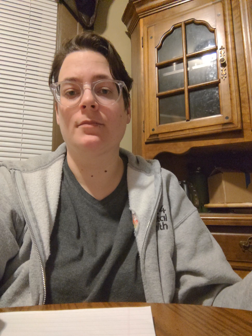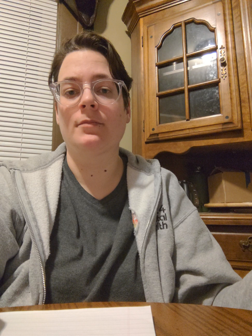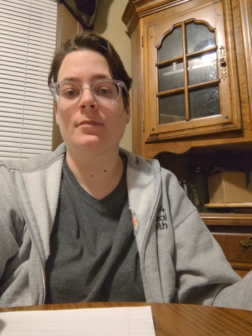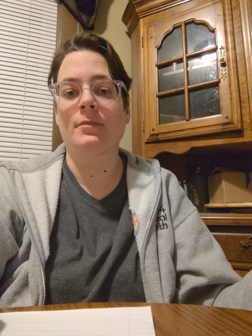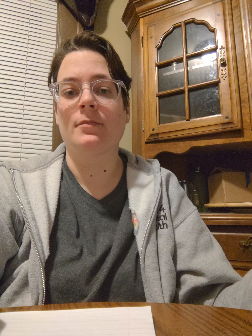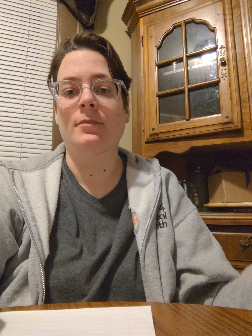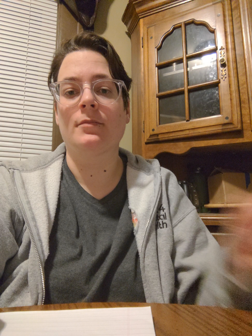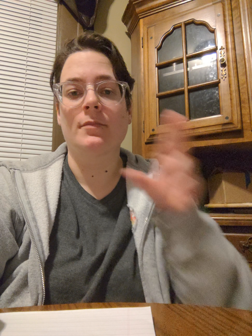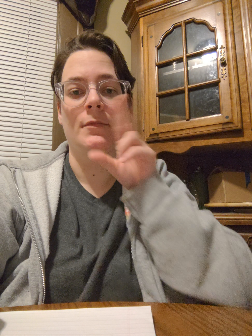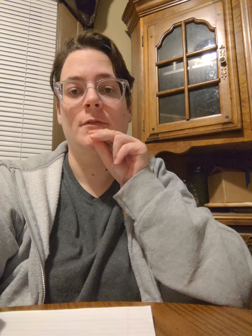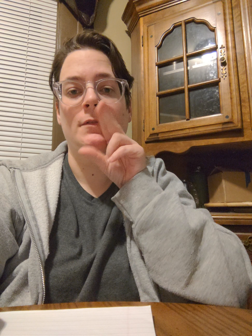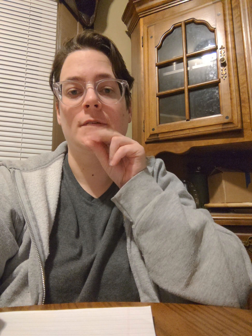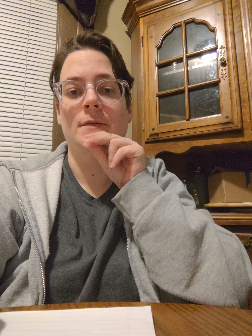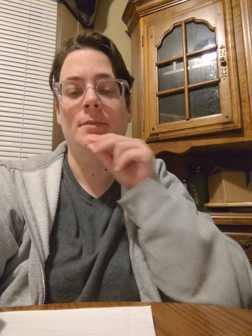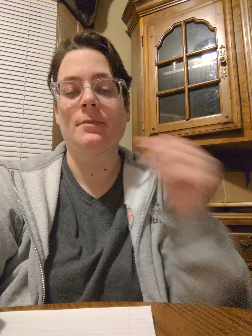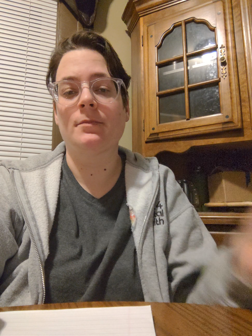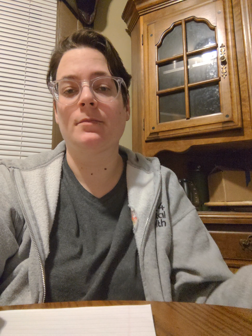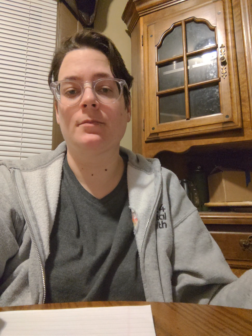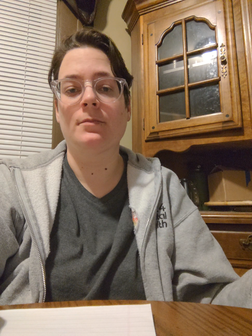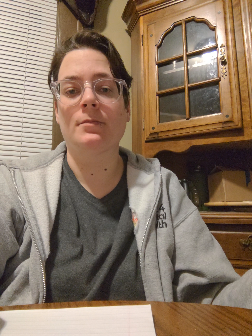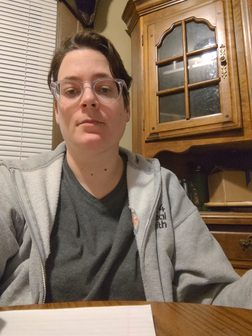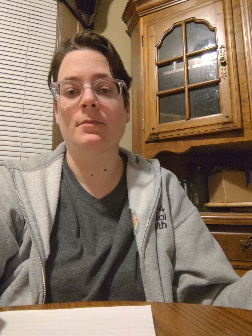duck